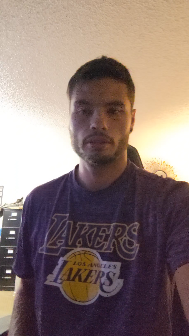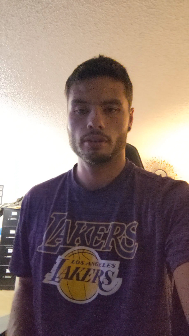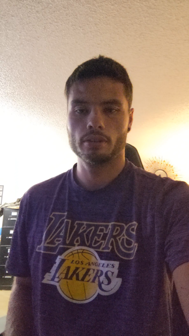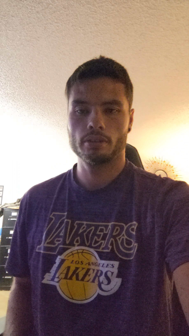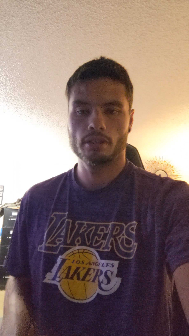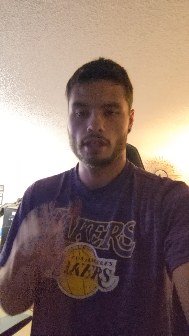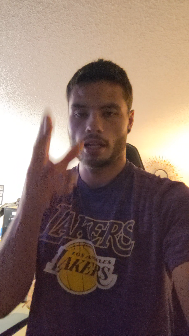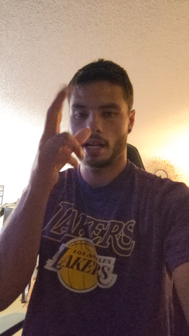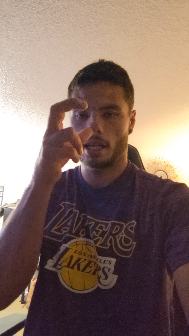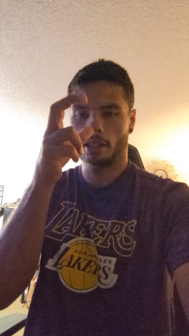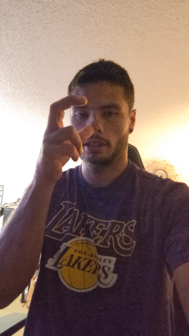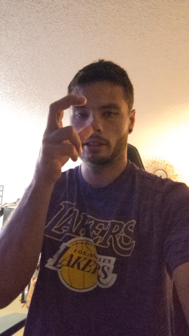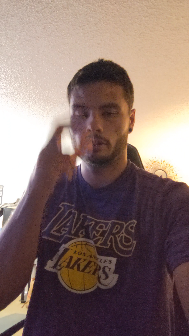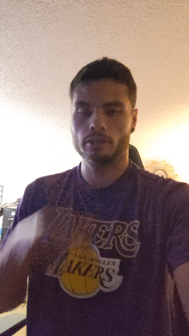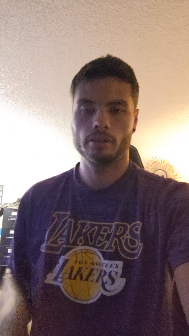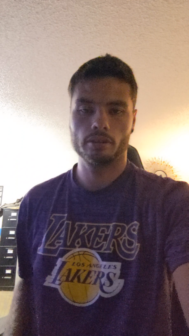ant